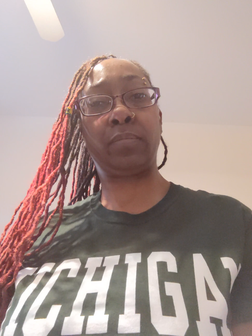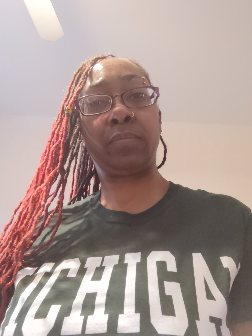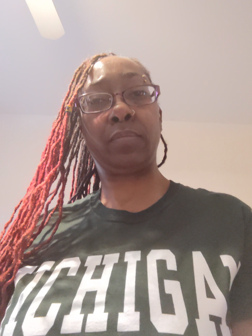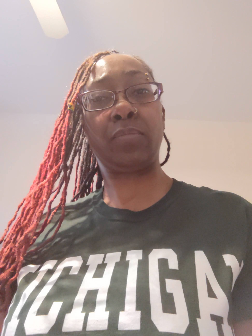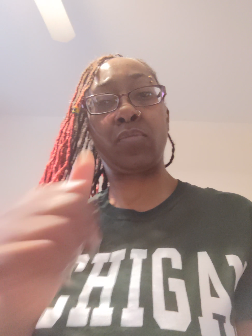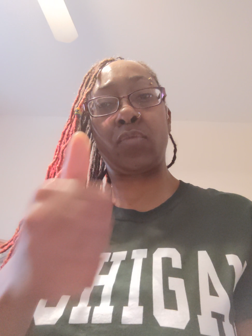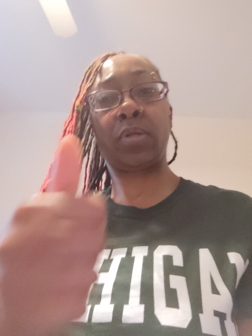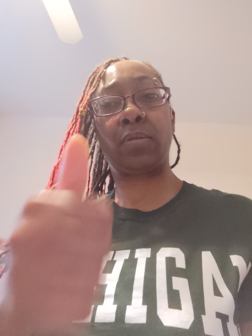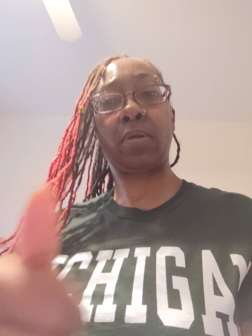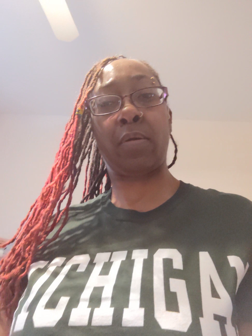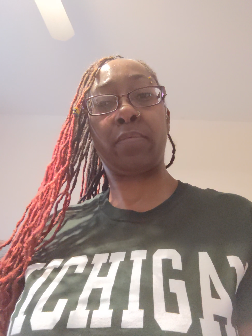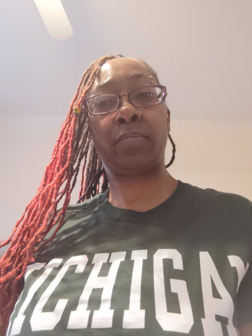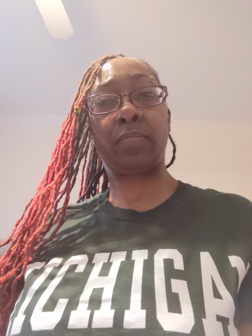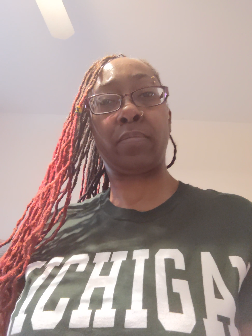yourself